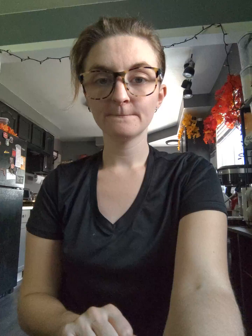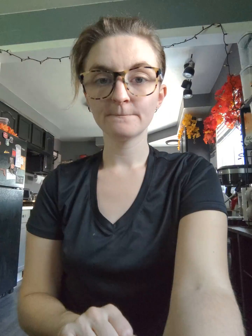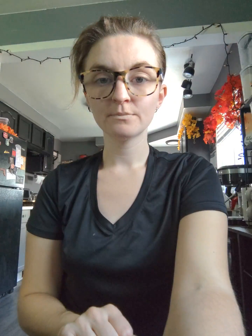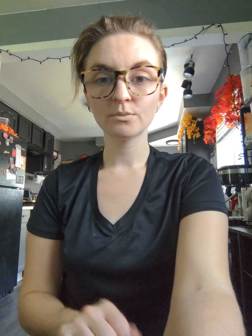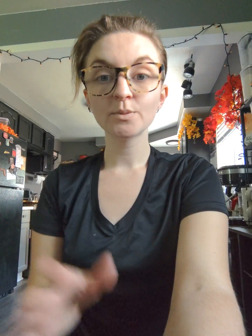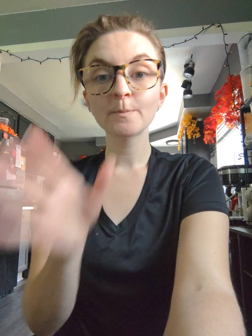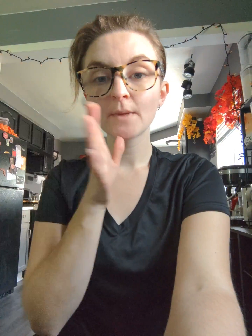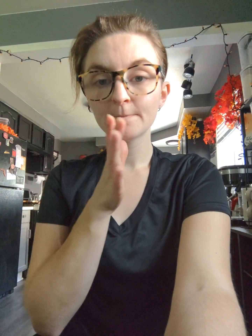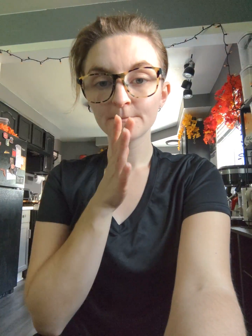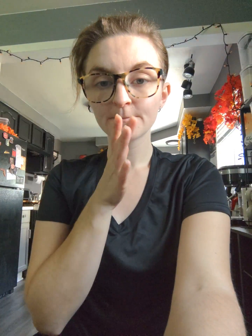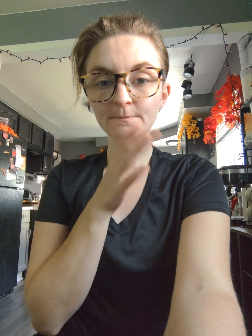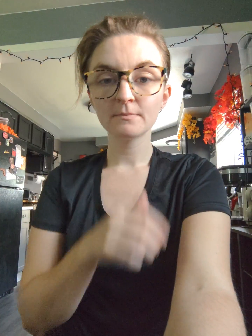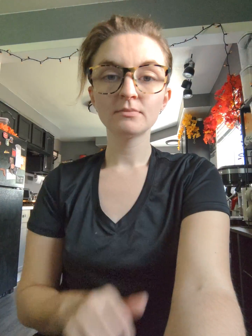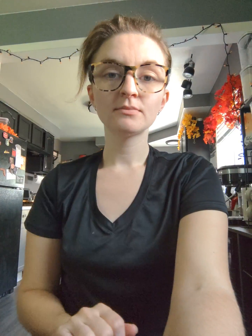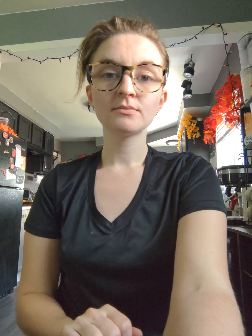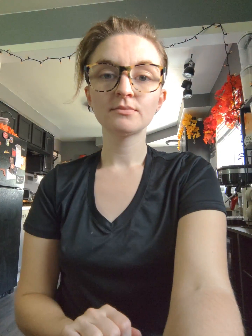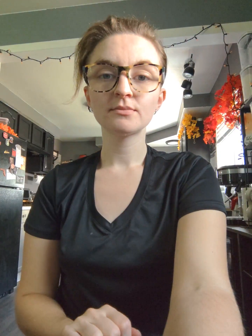mommy